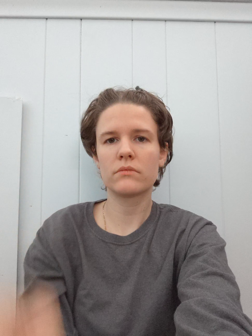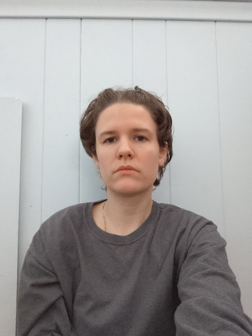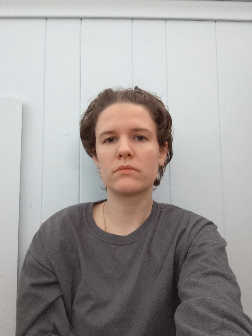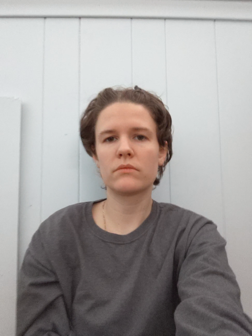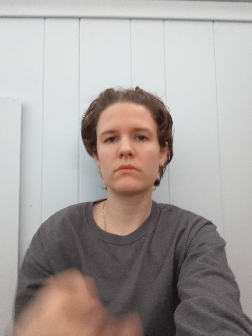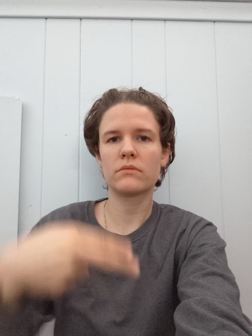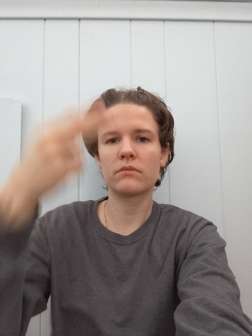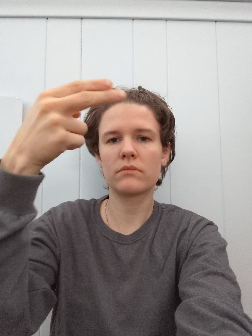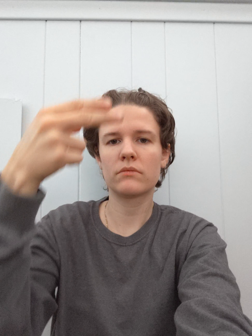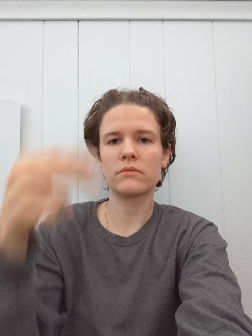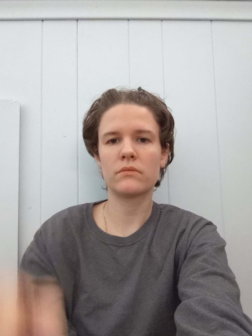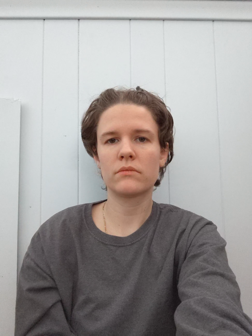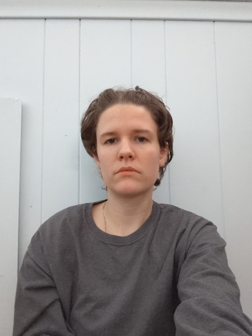high